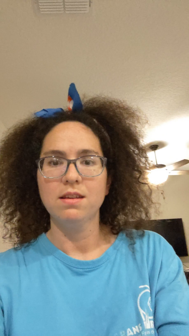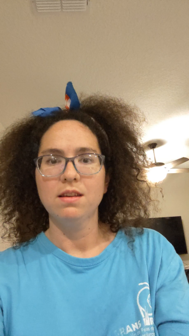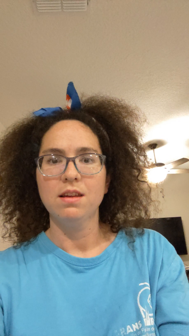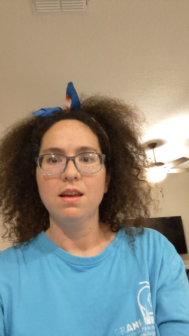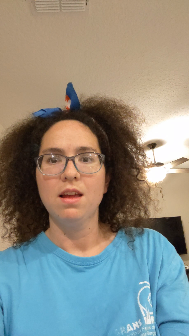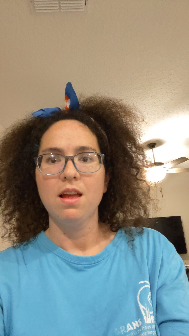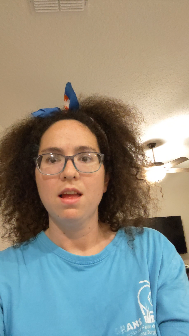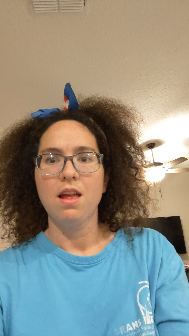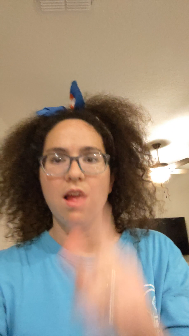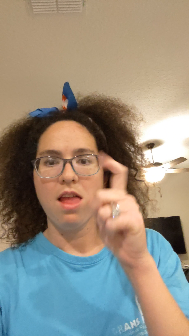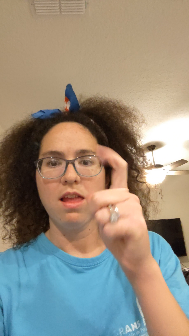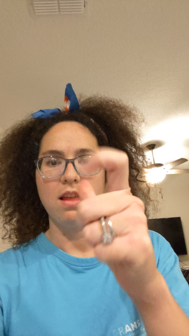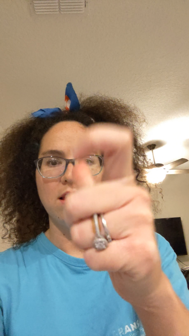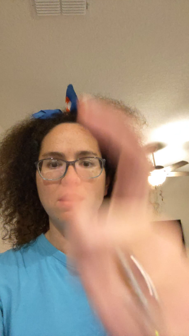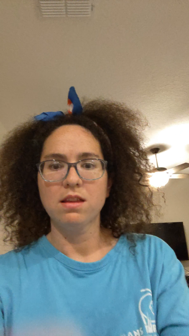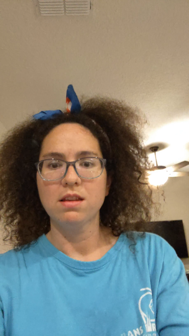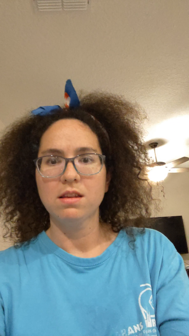run